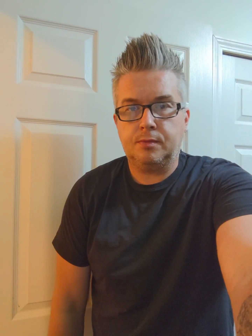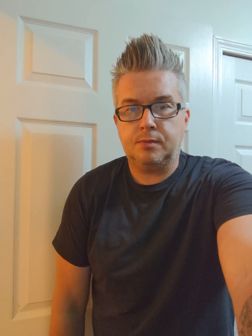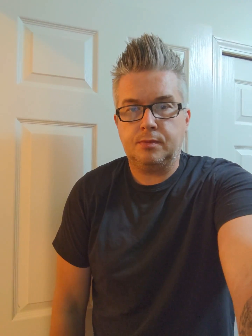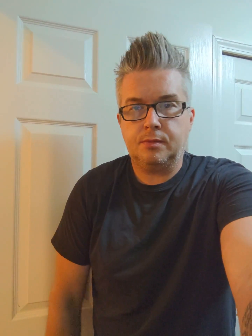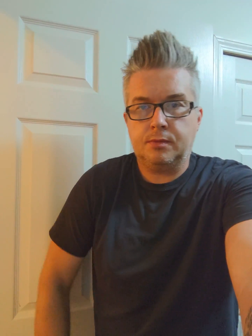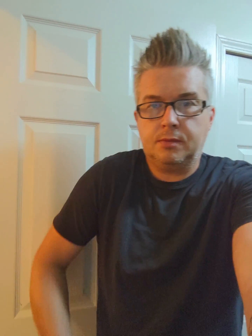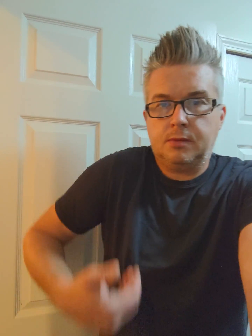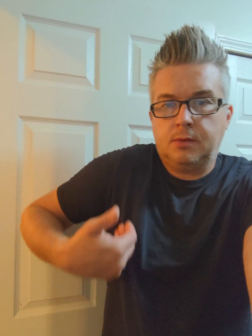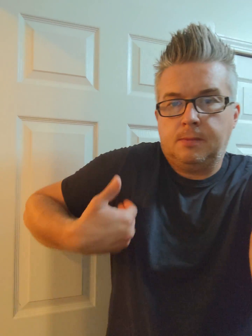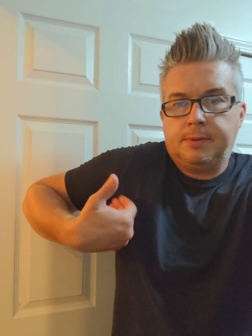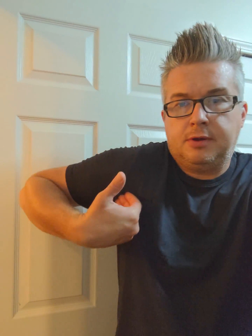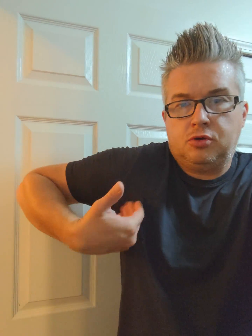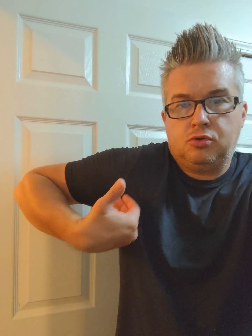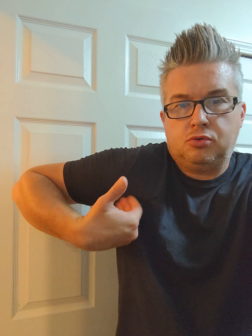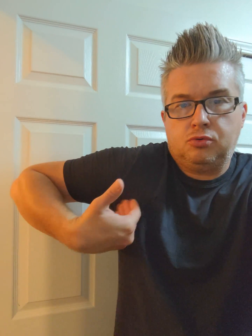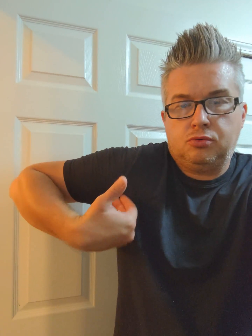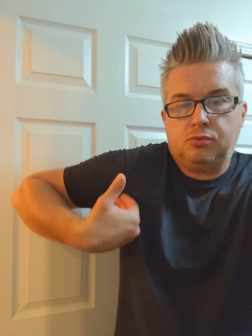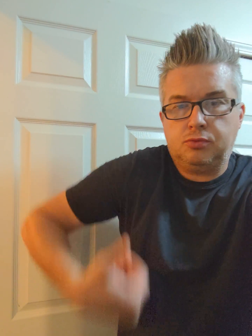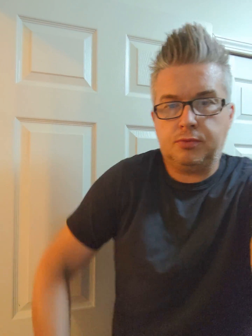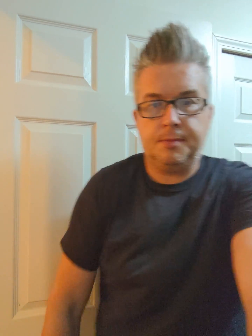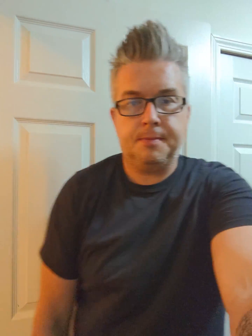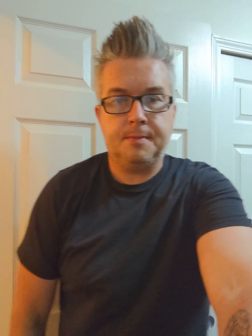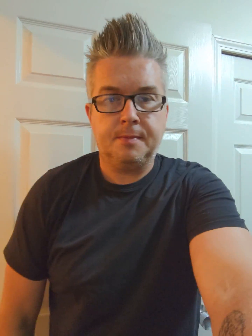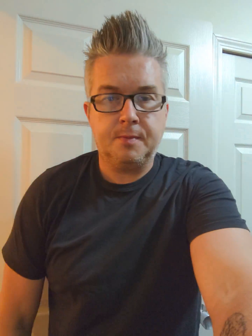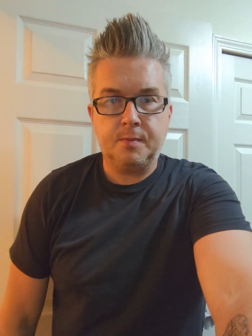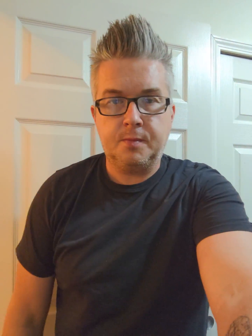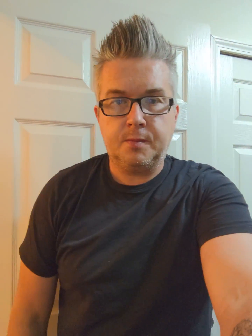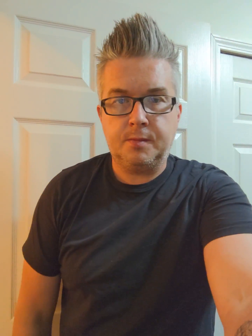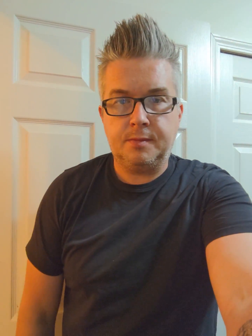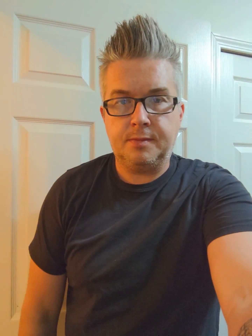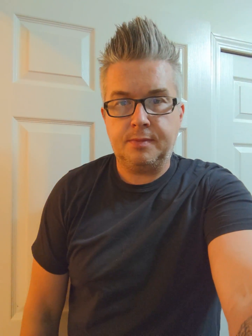monkey